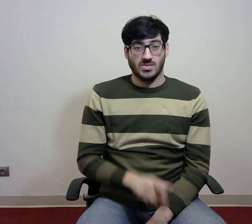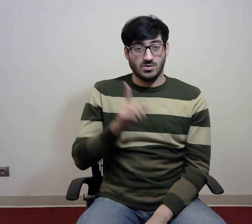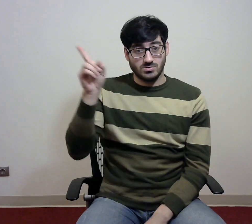O